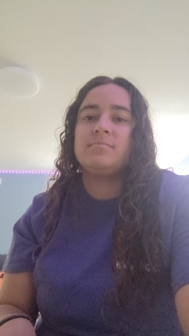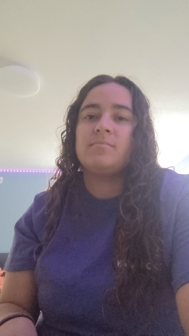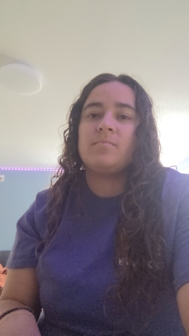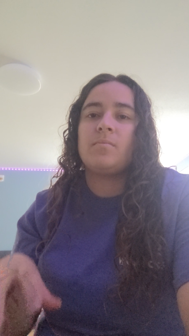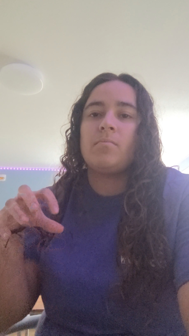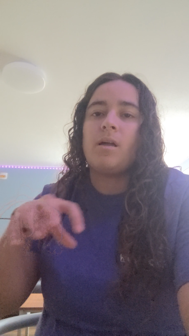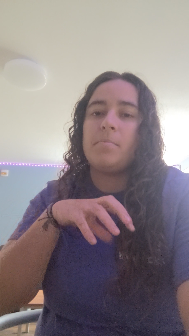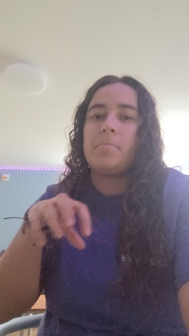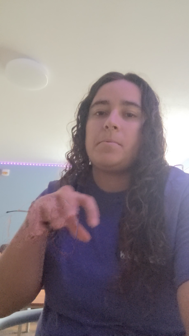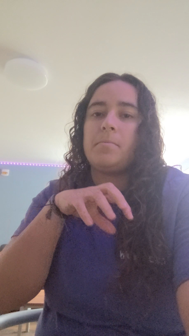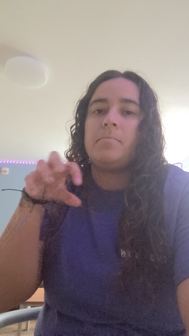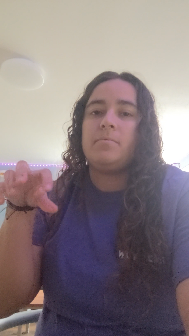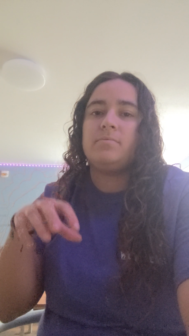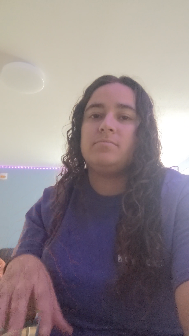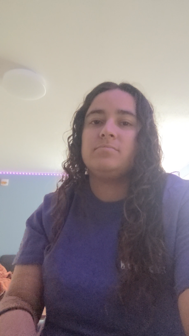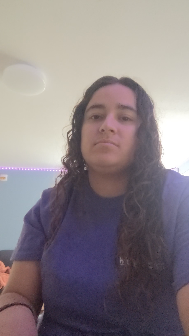block